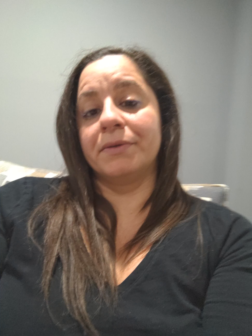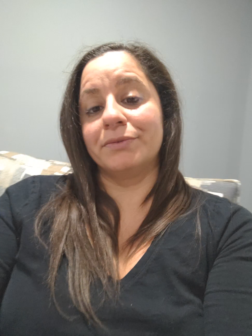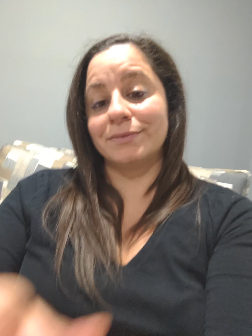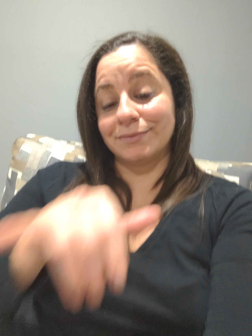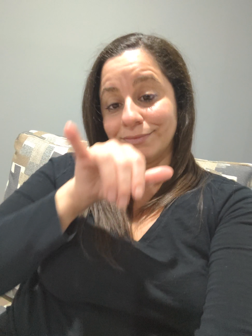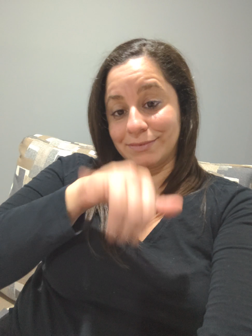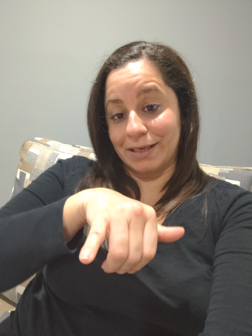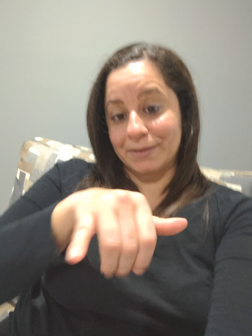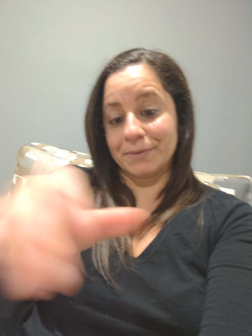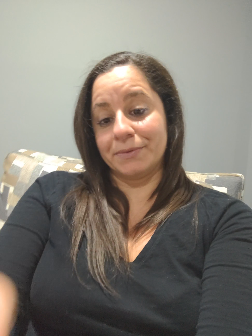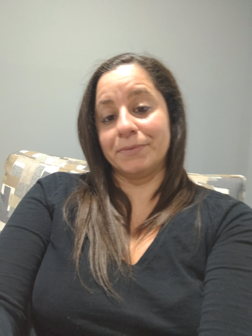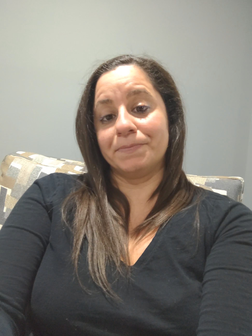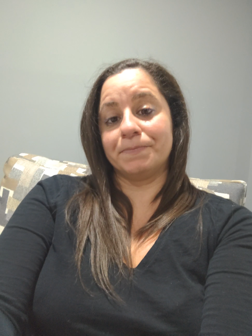stay